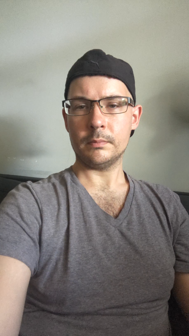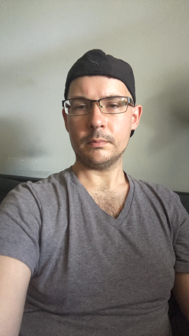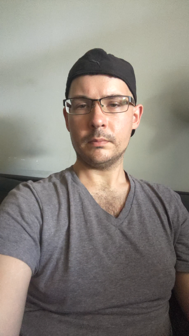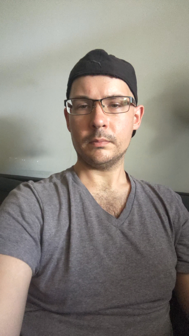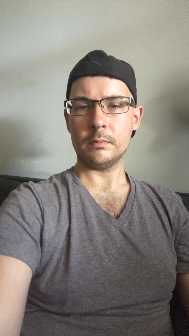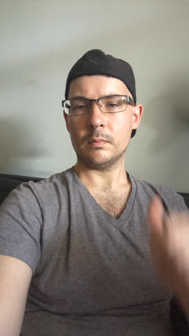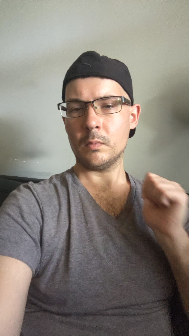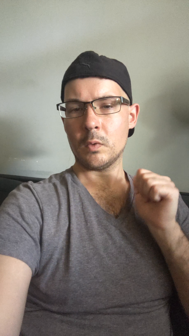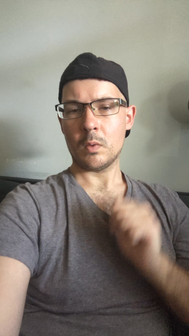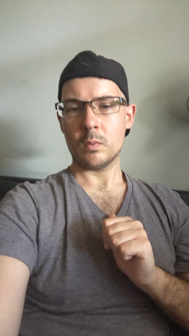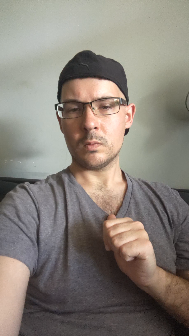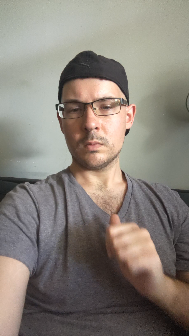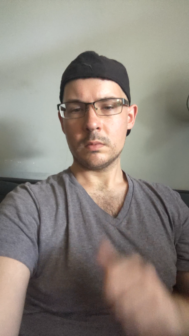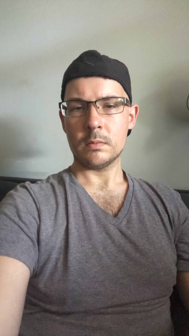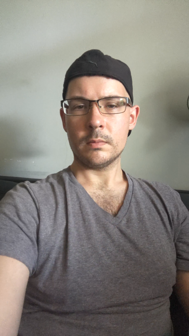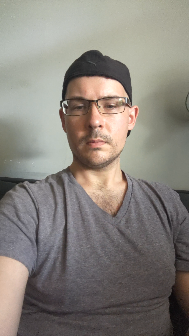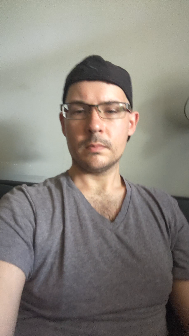coats